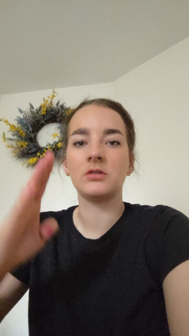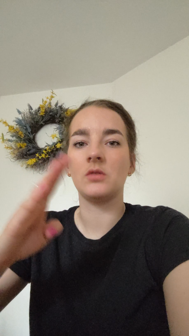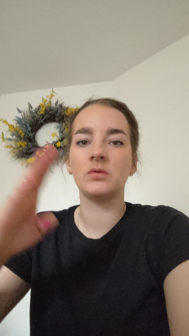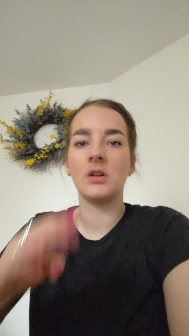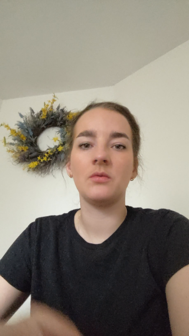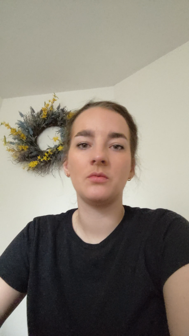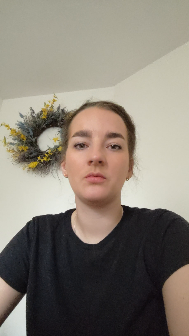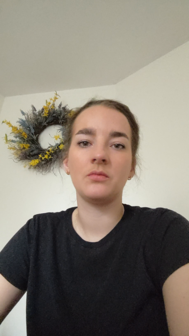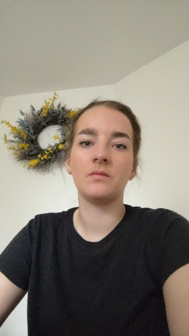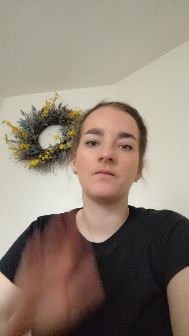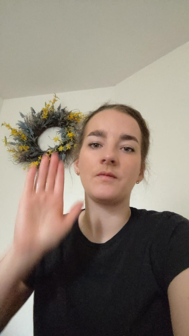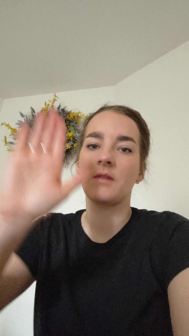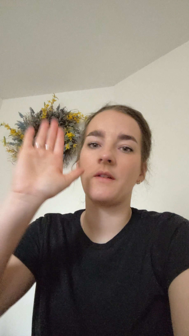give me five